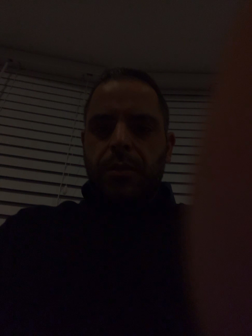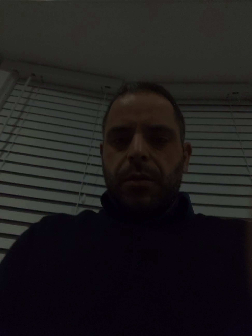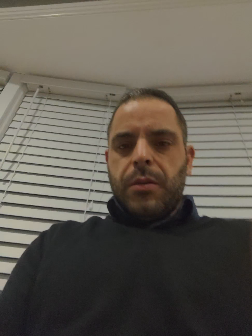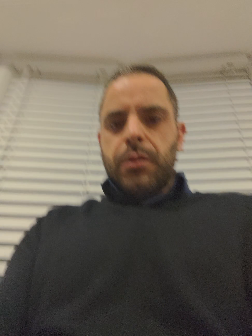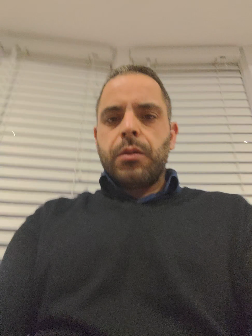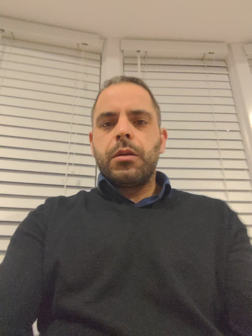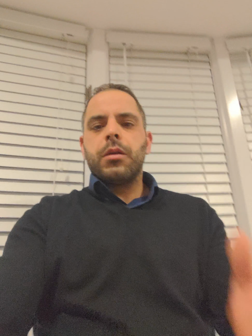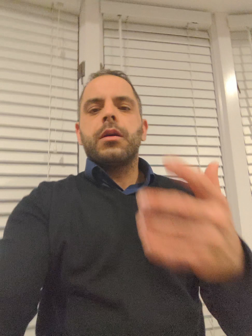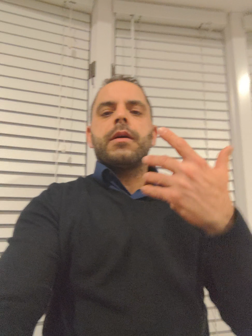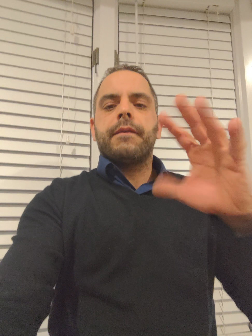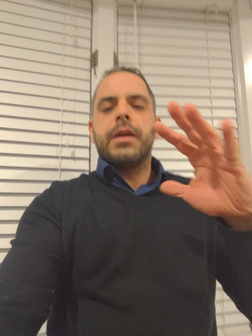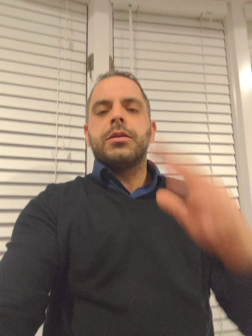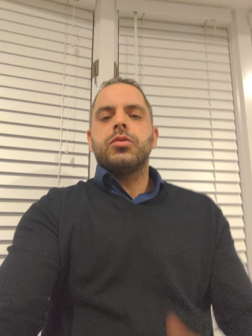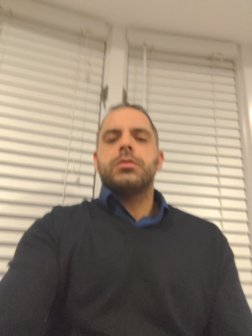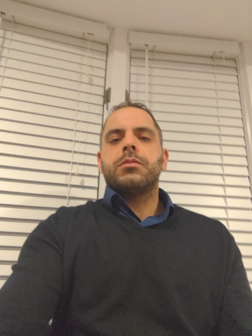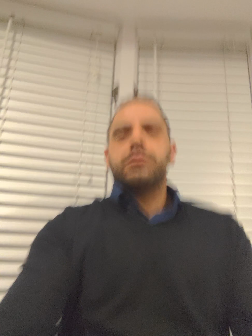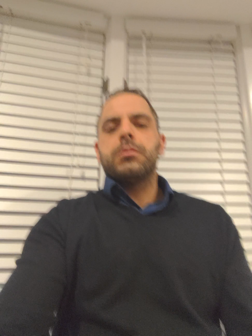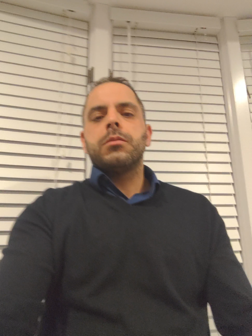finish